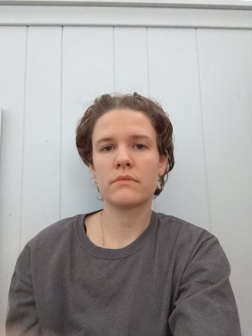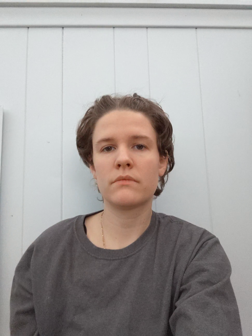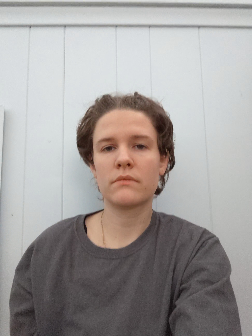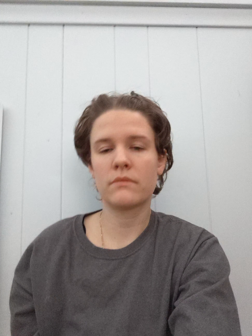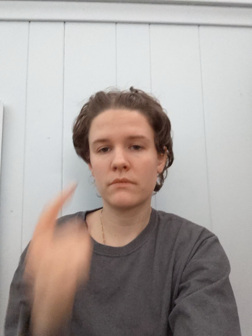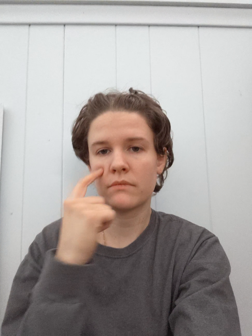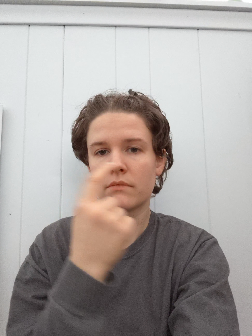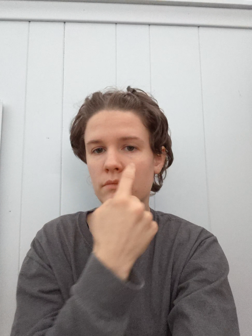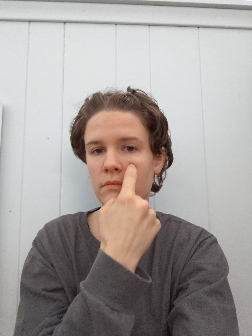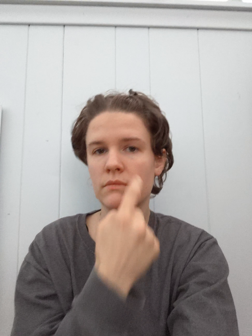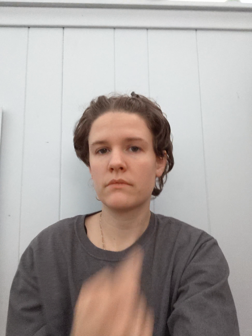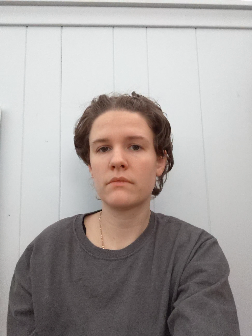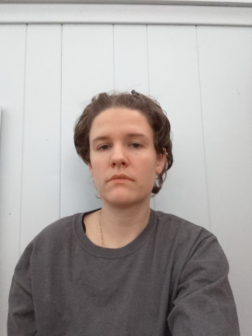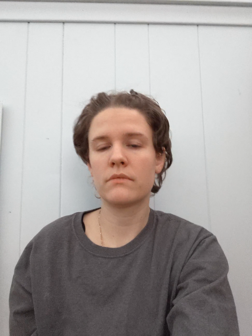eye